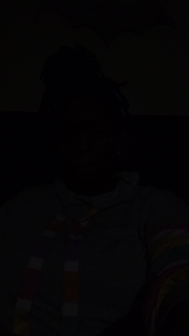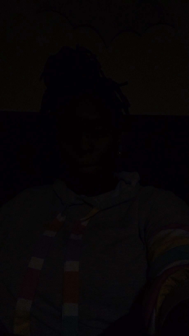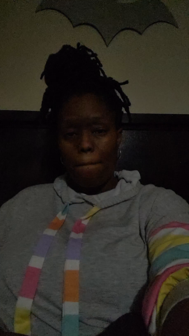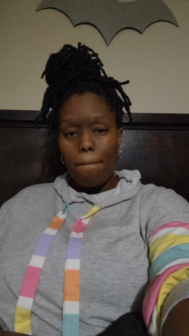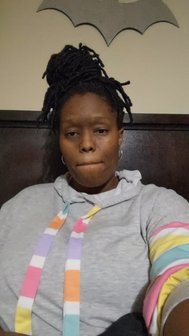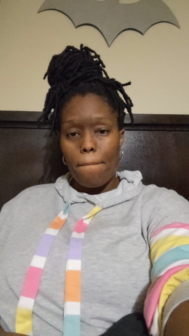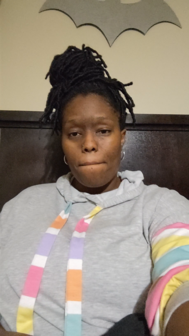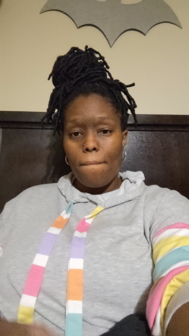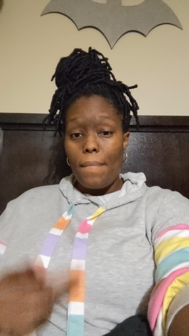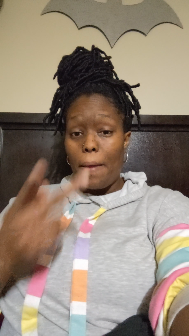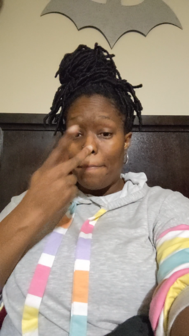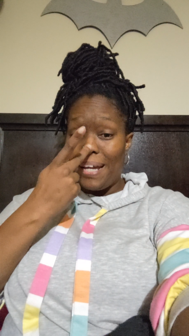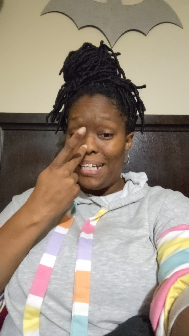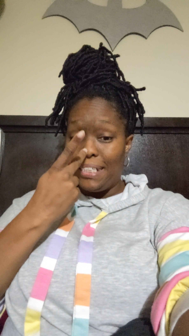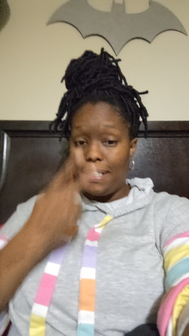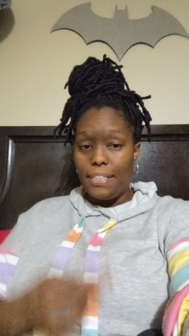penis